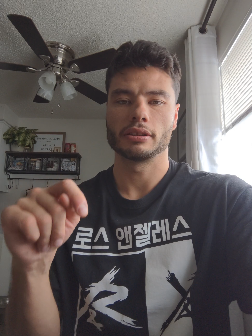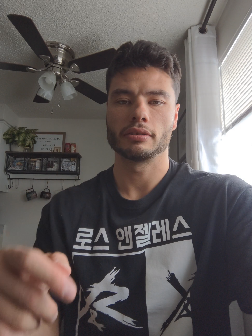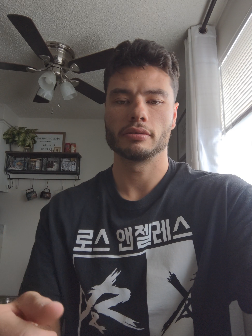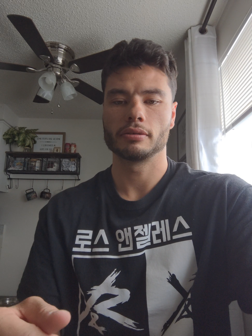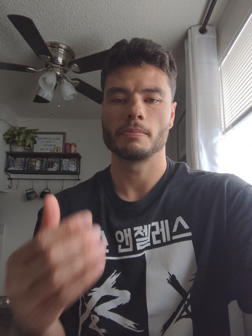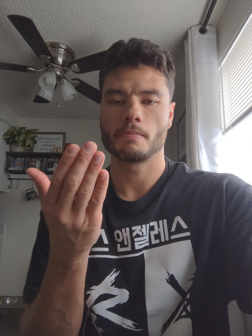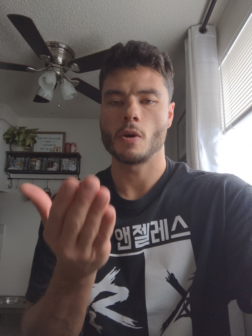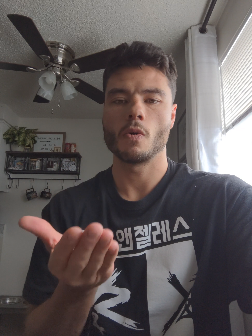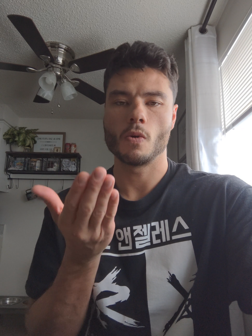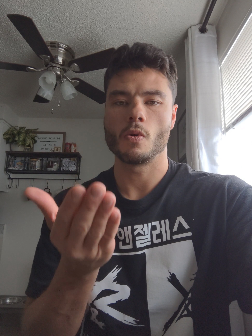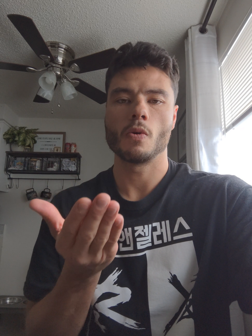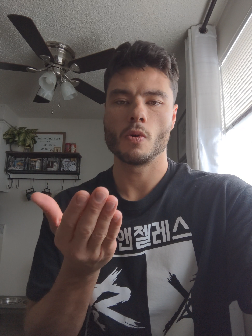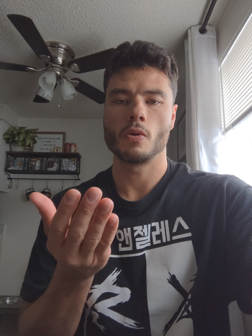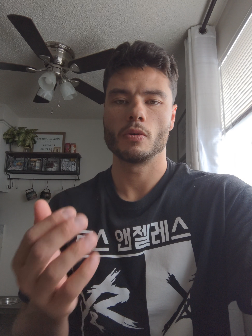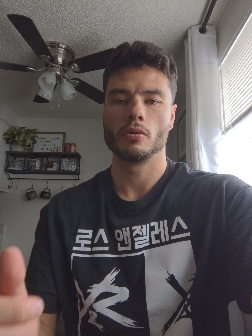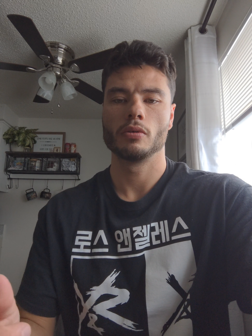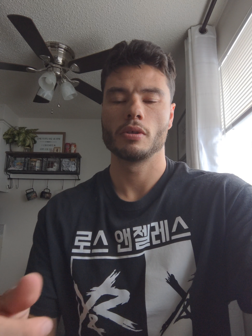boat